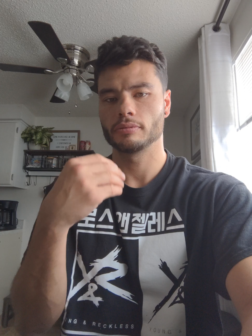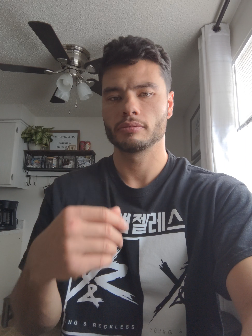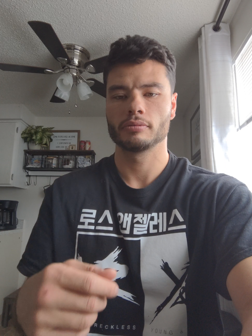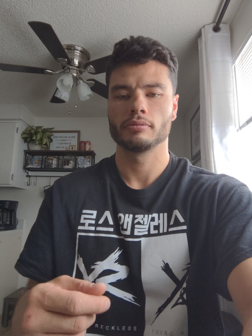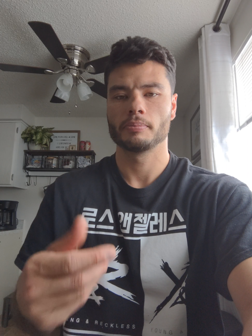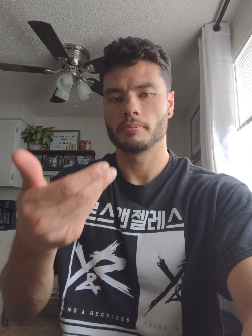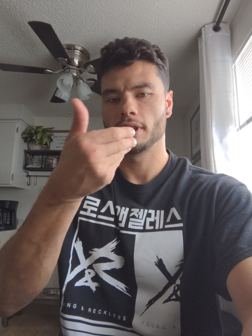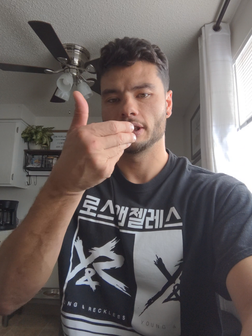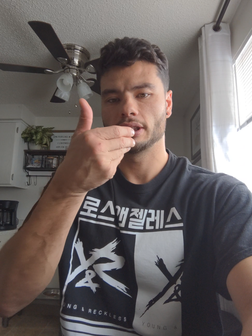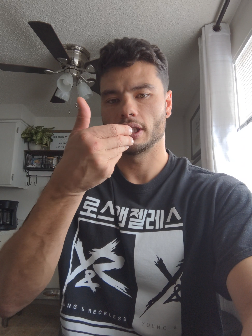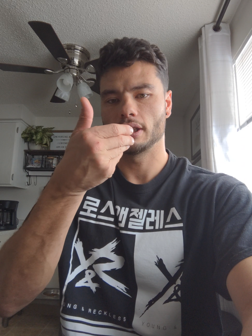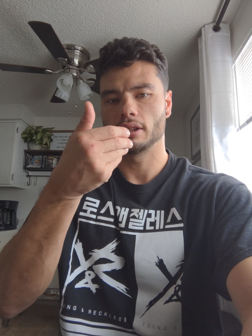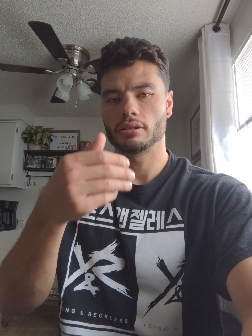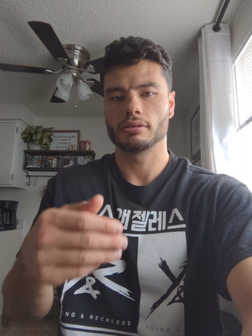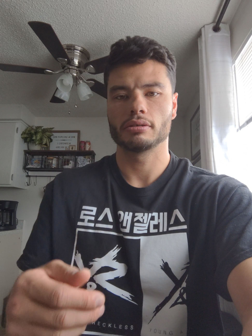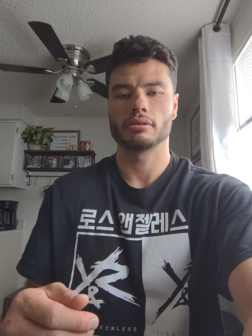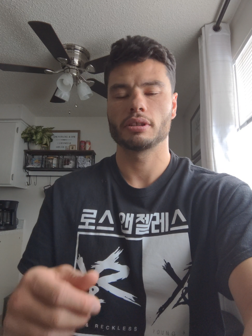pizza